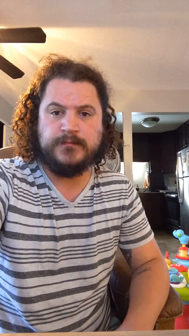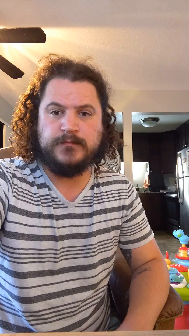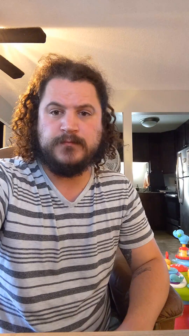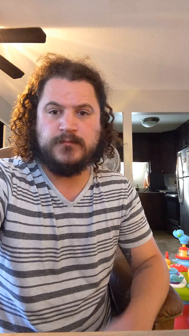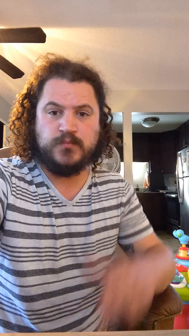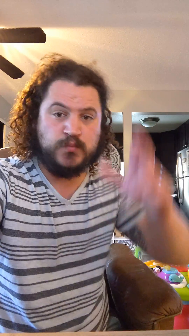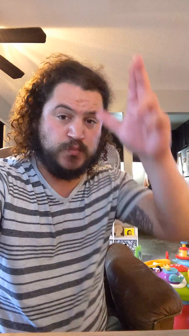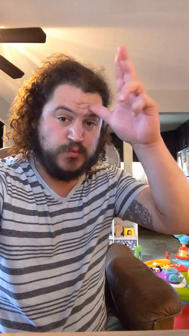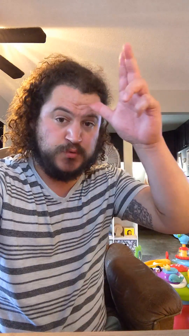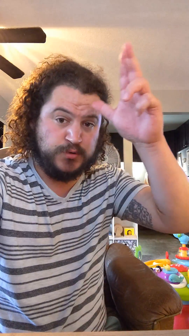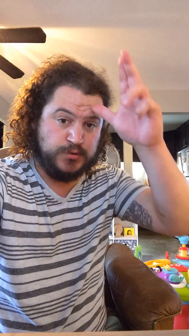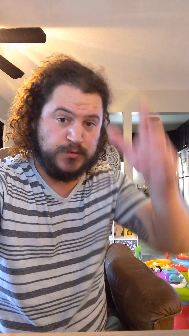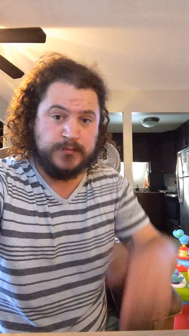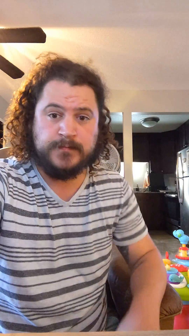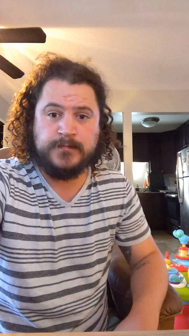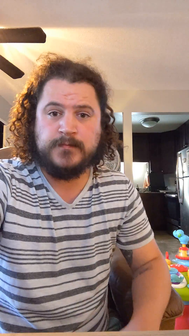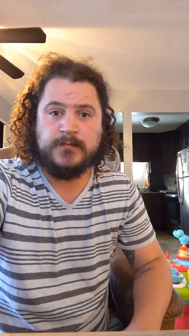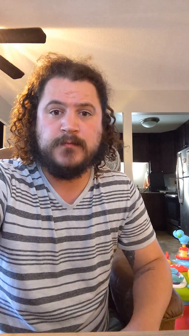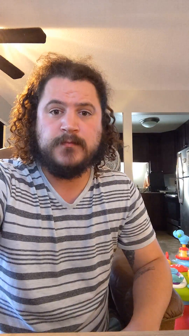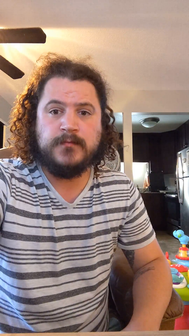rooster